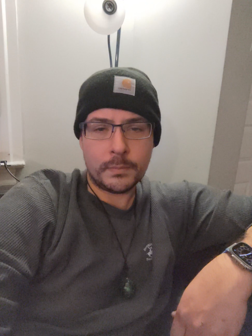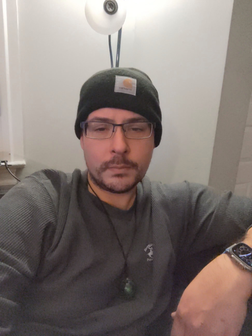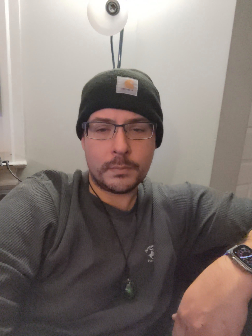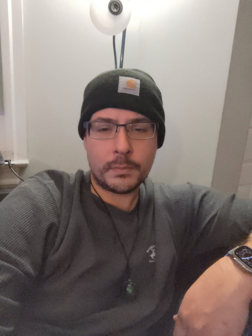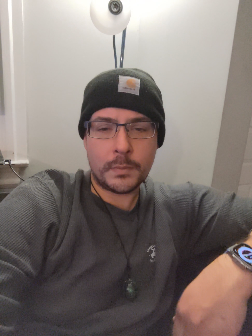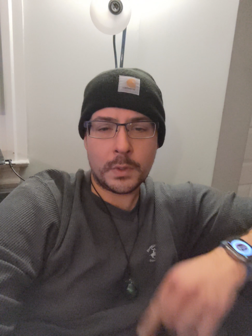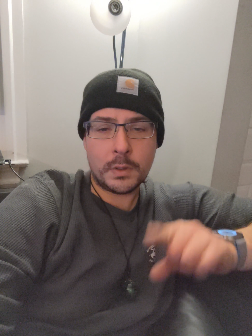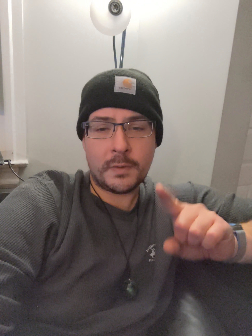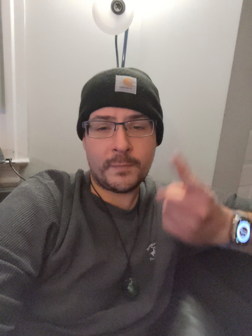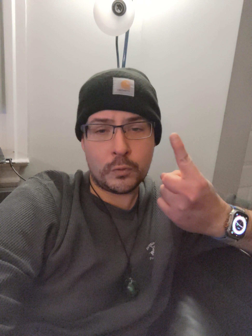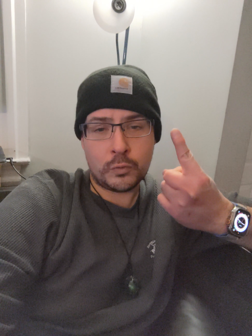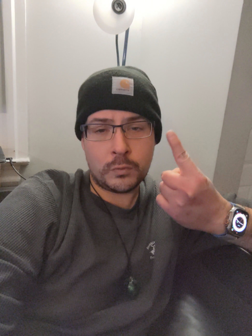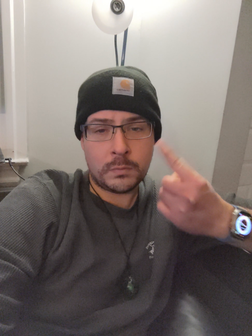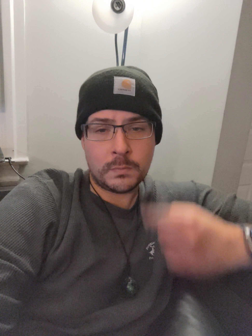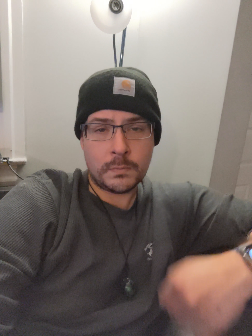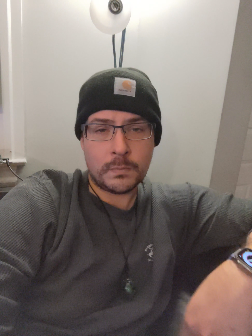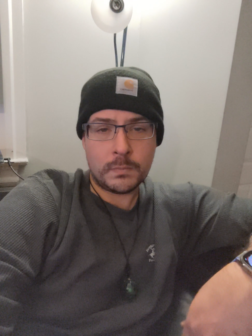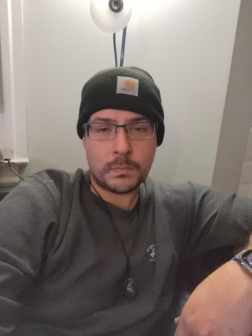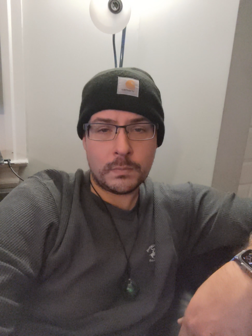first